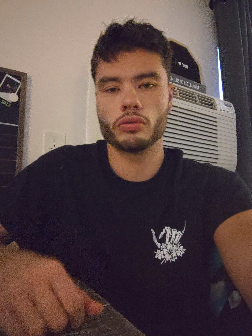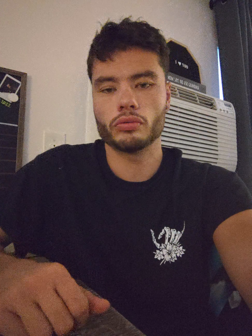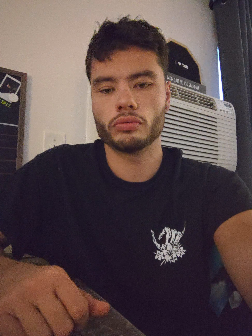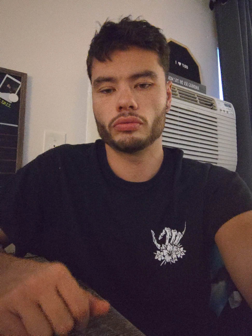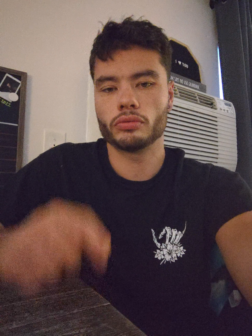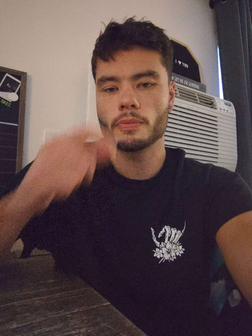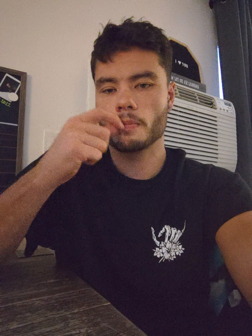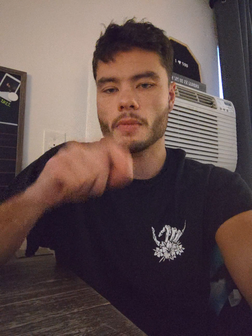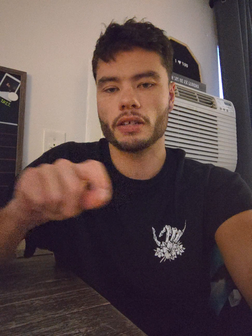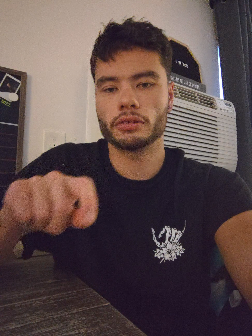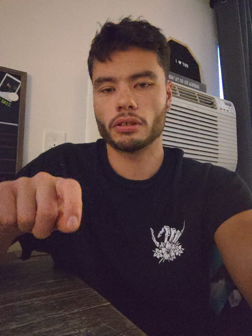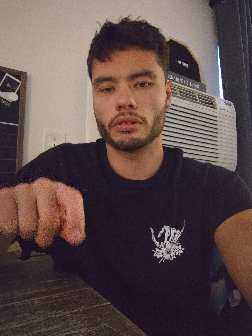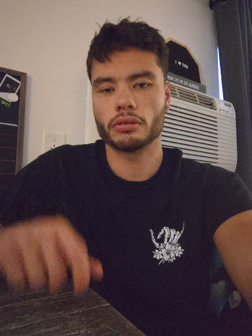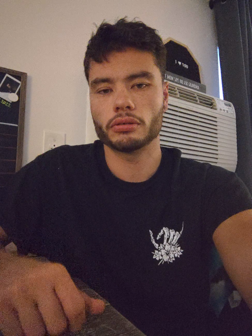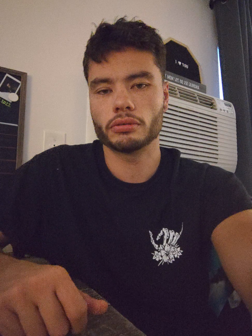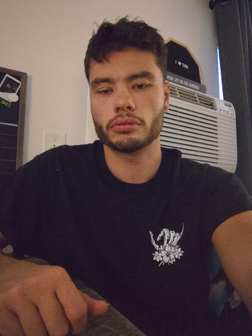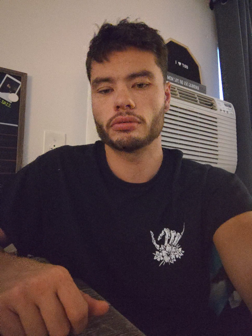pen